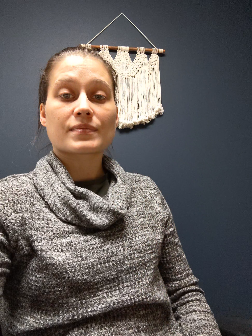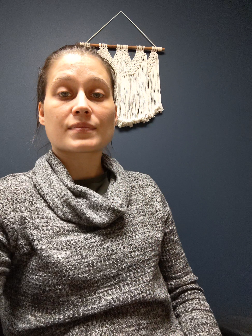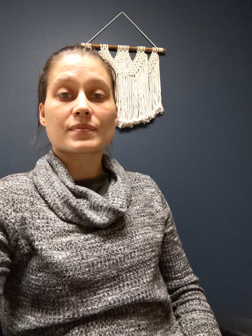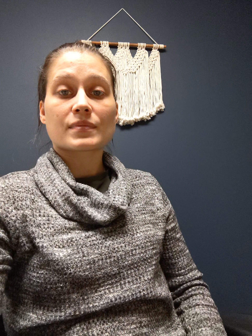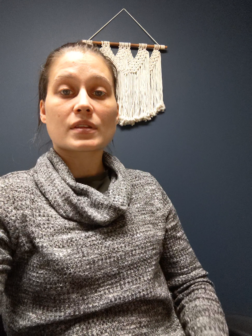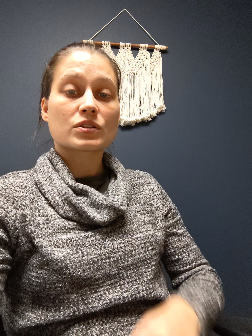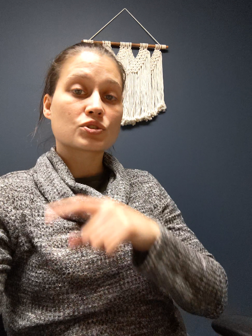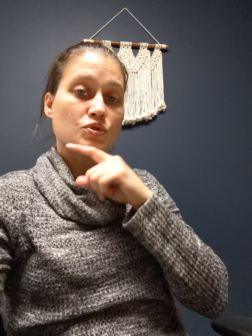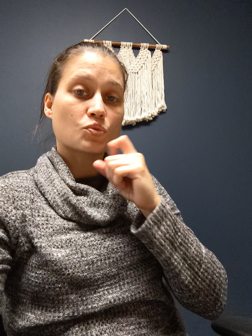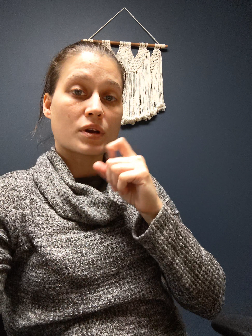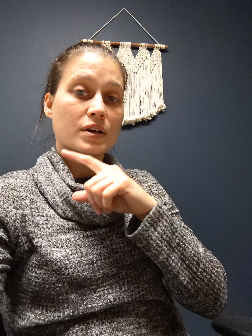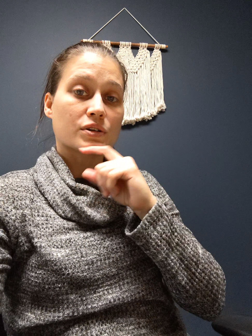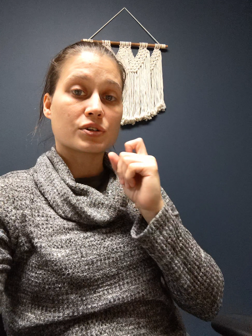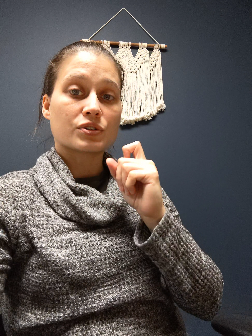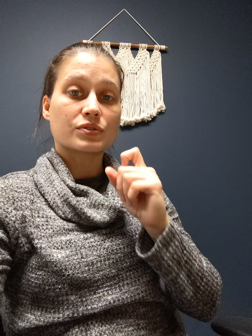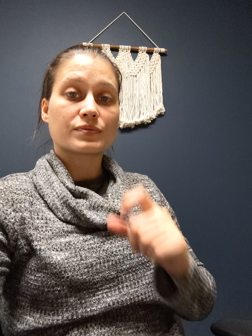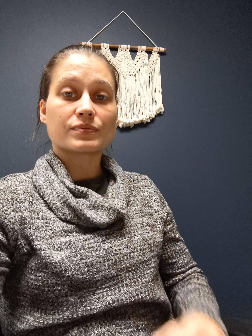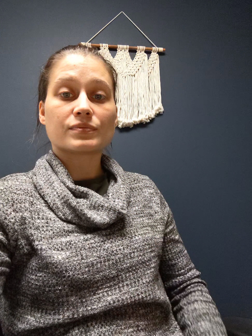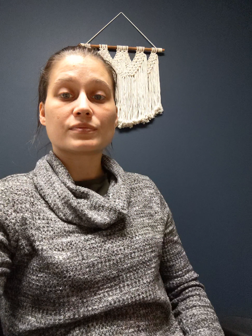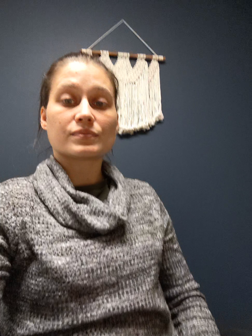dryer